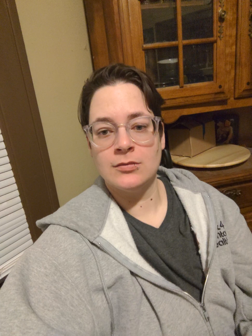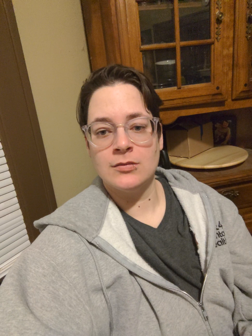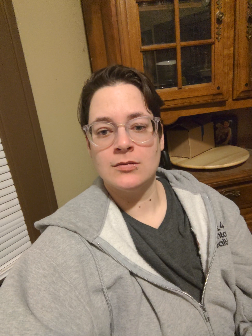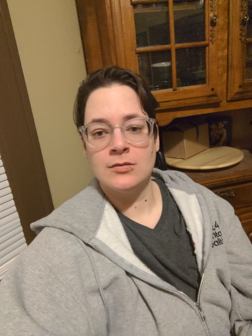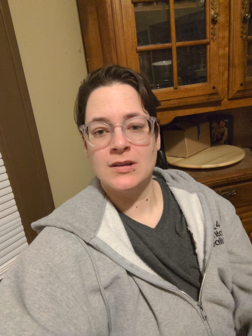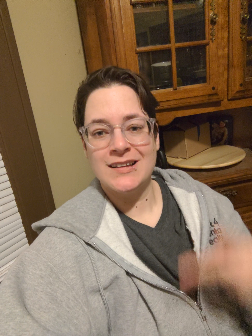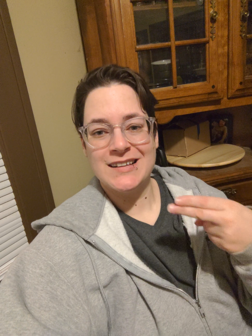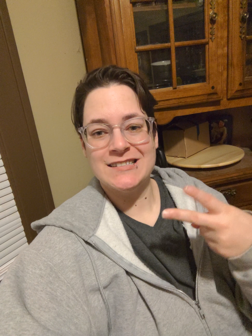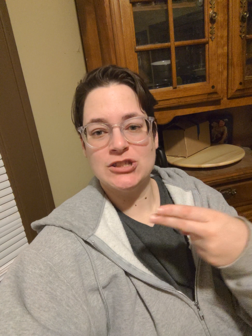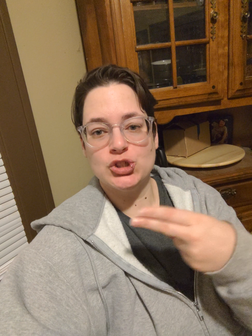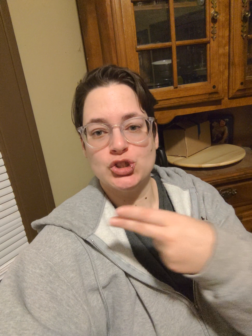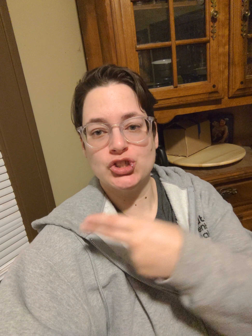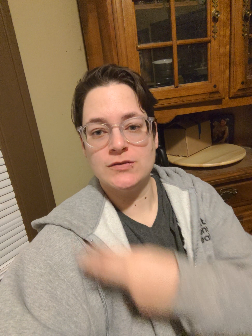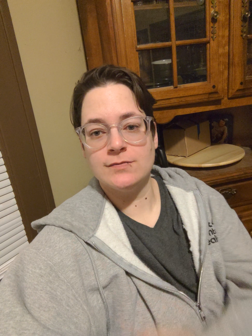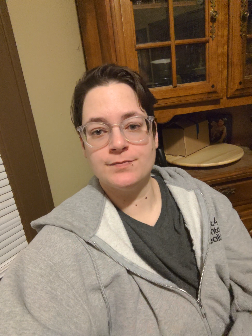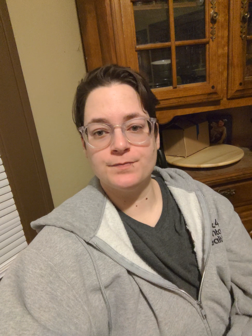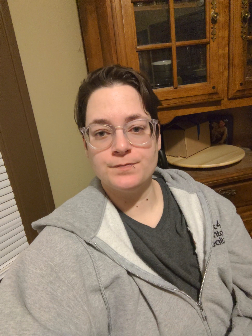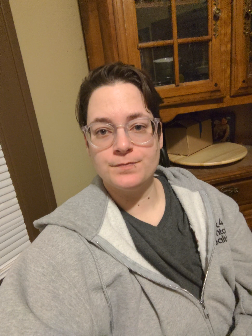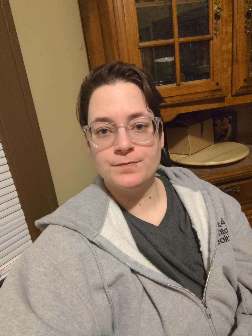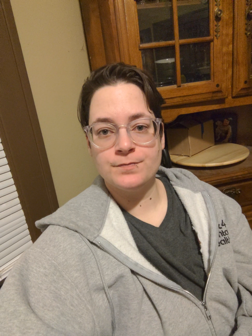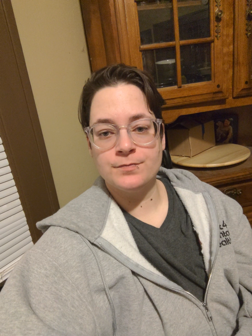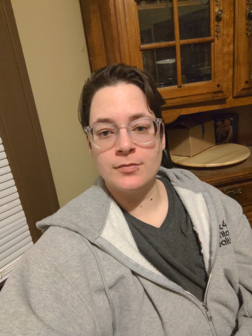scissors